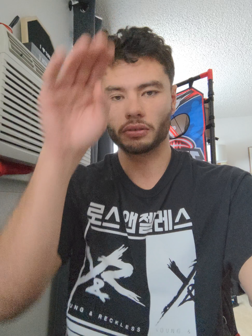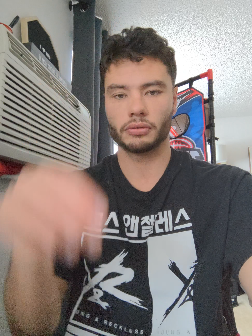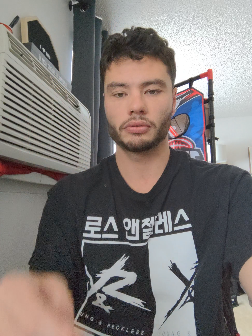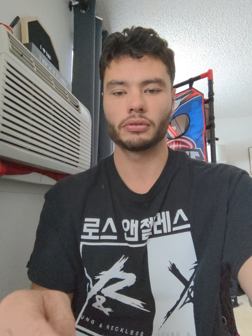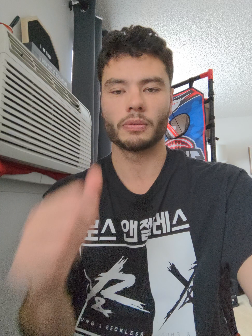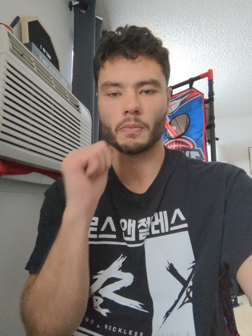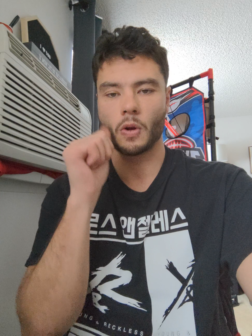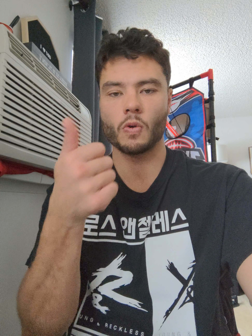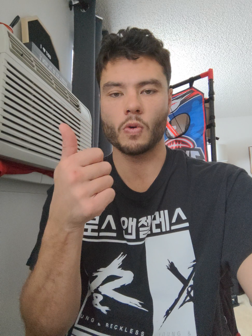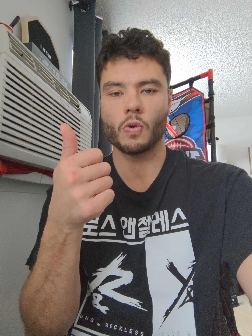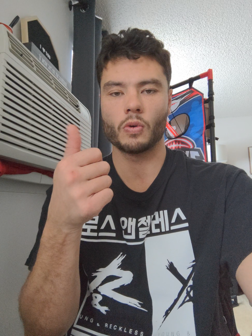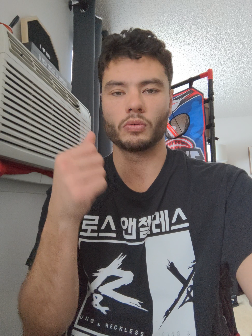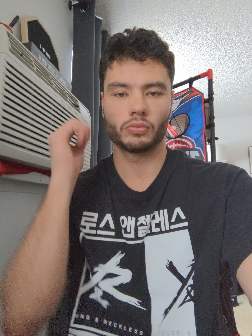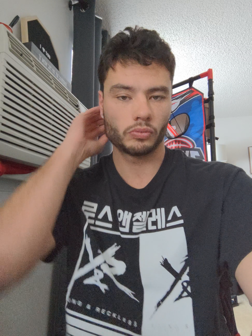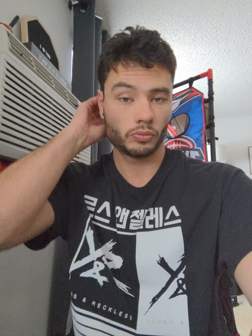tomorrow